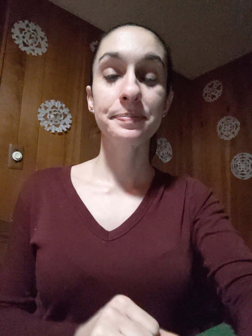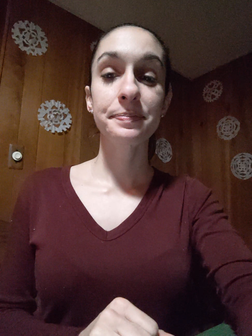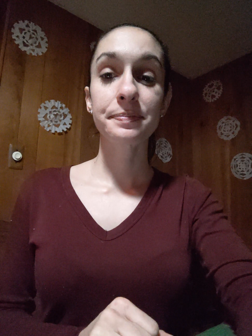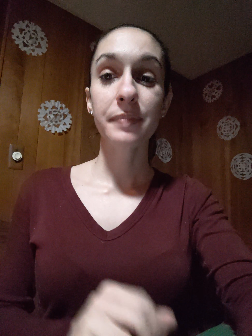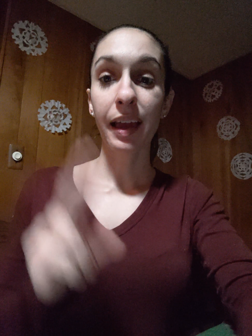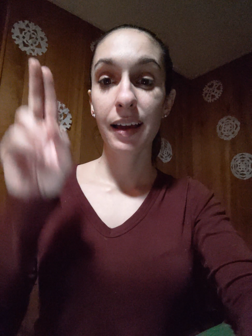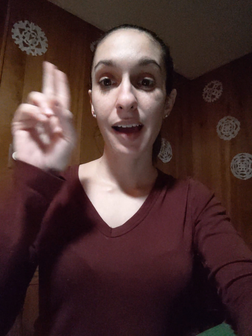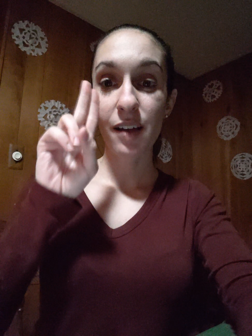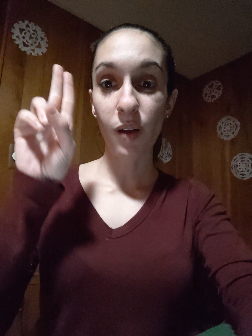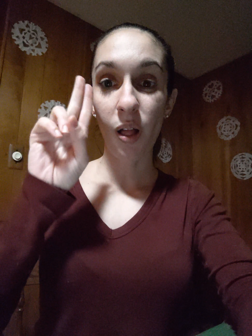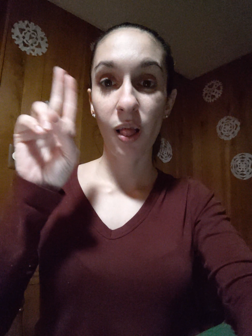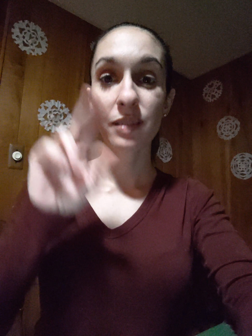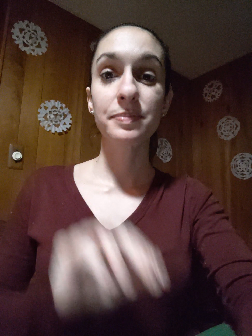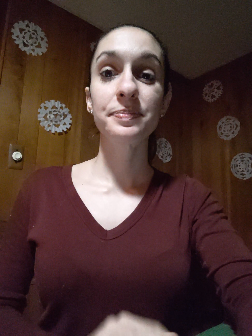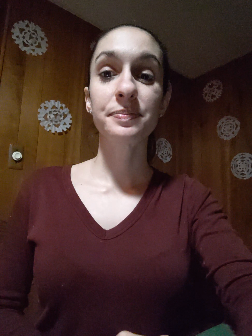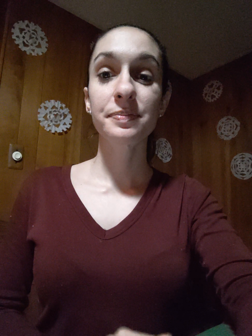uncle